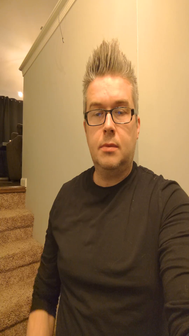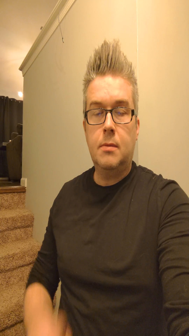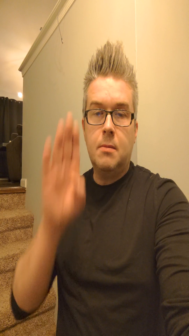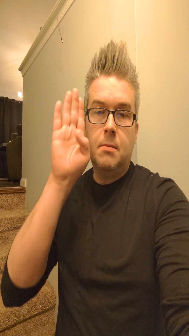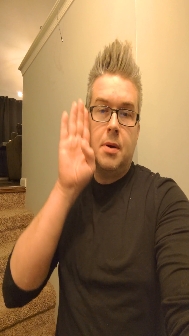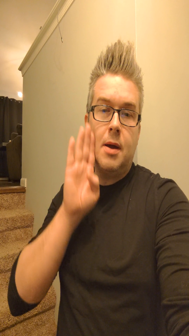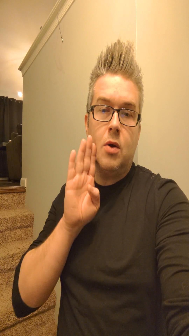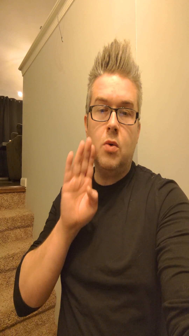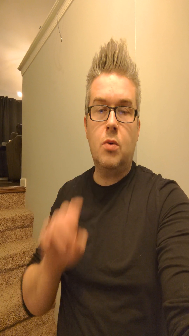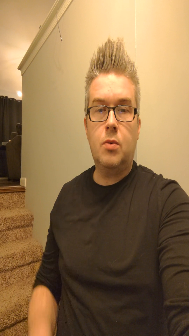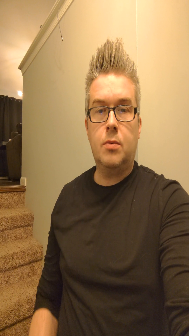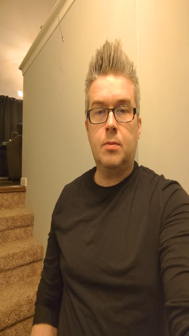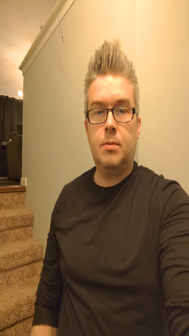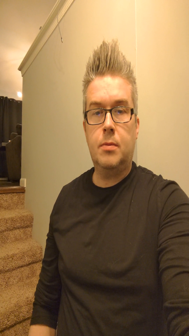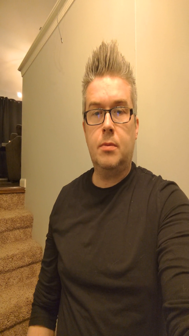brown